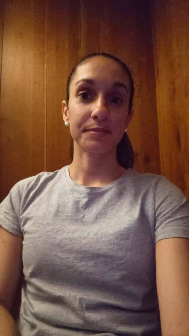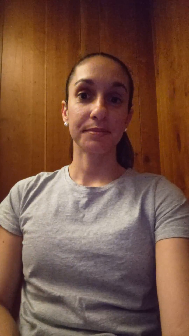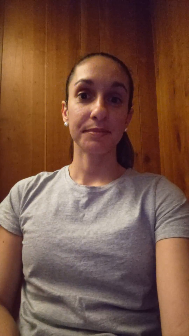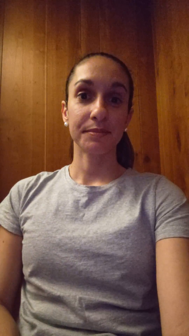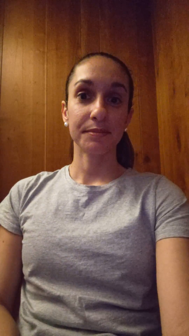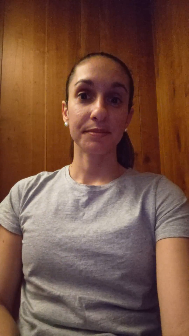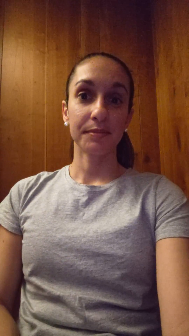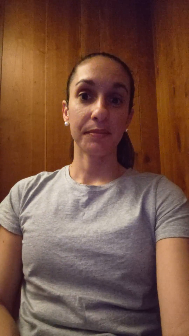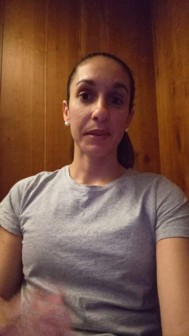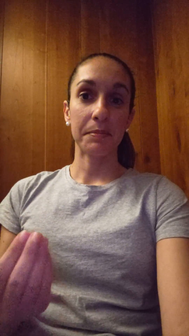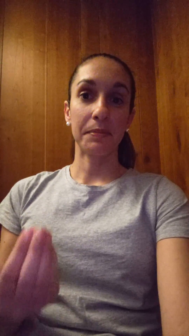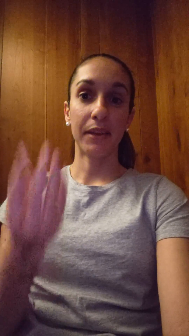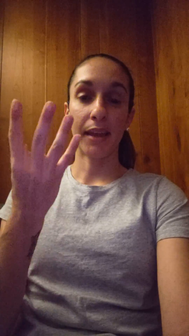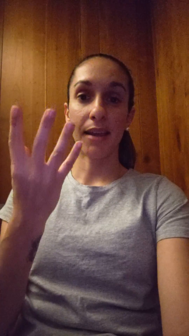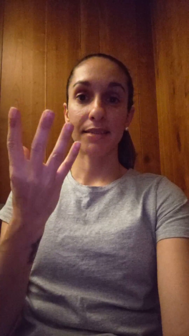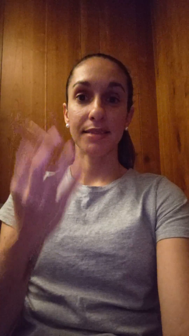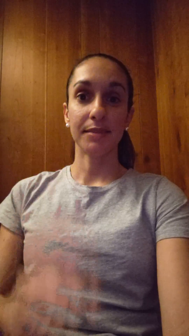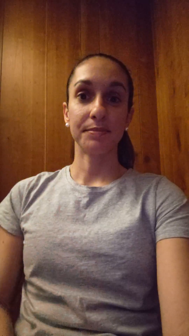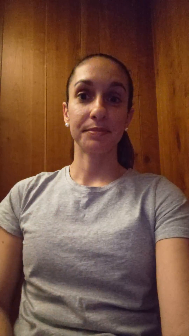plants